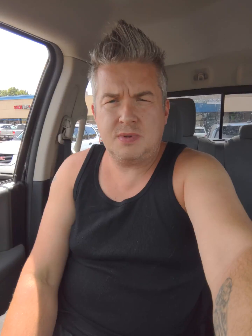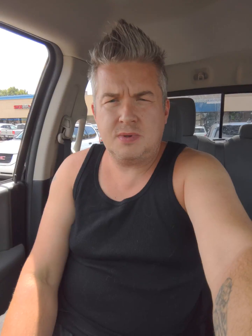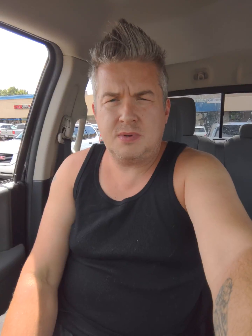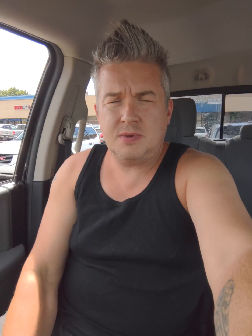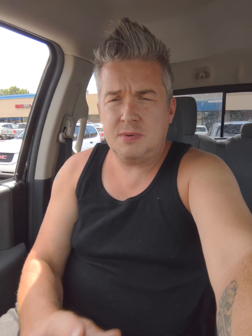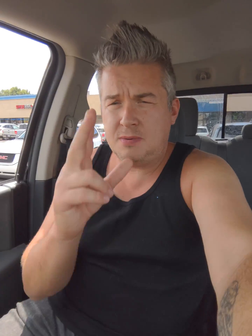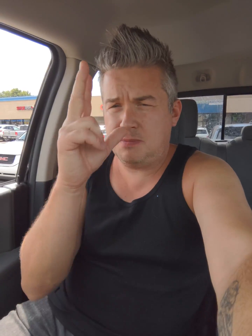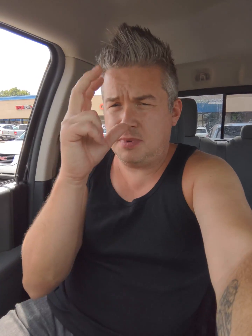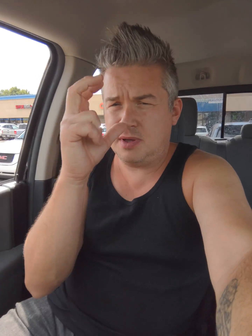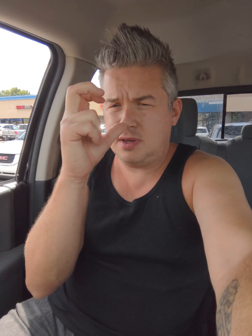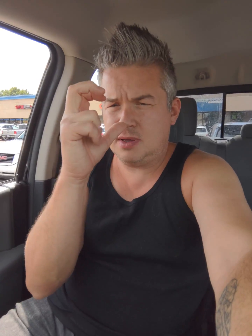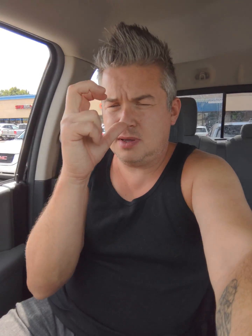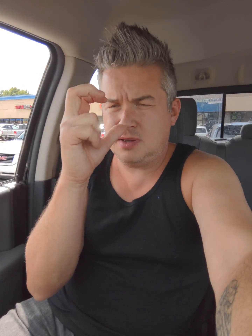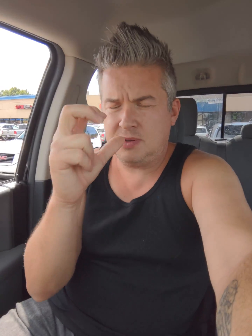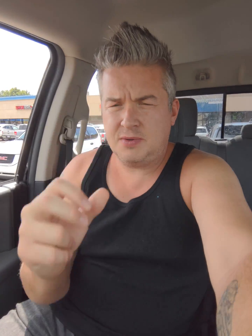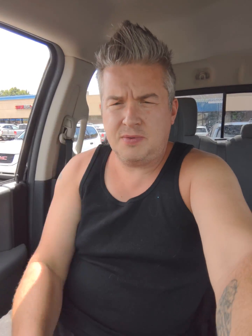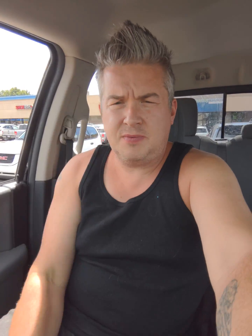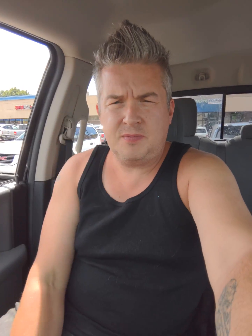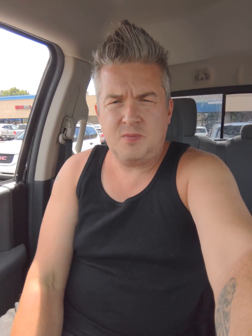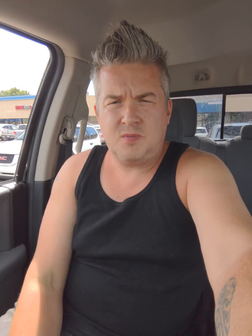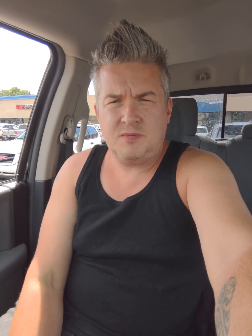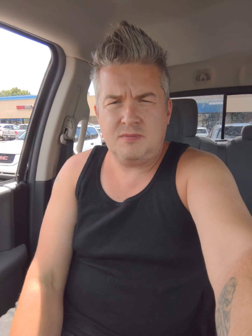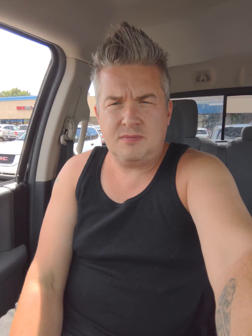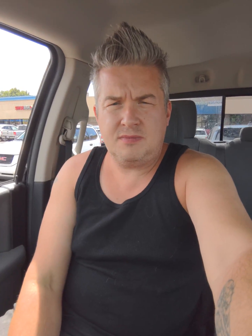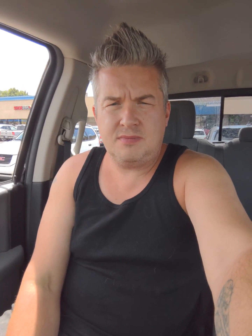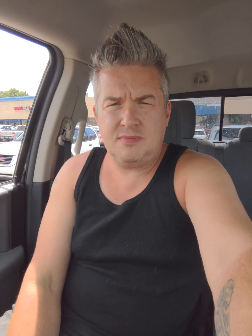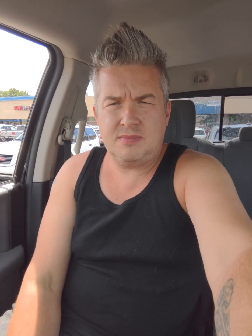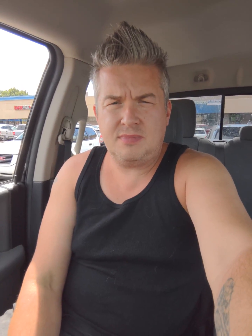ant